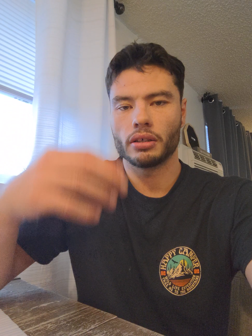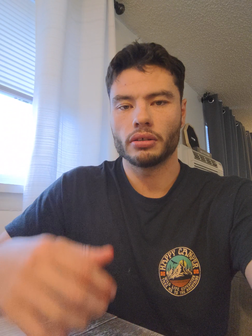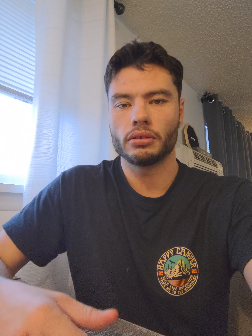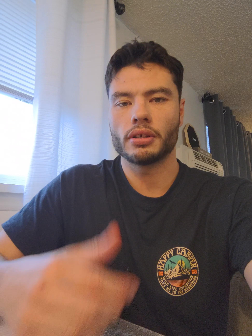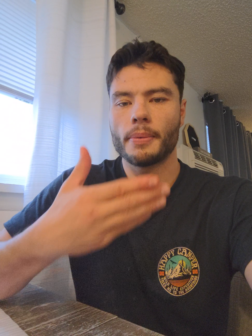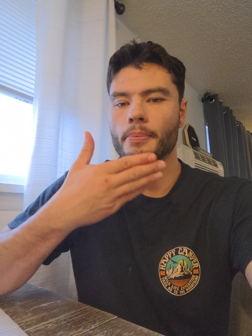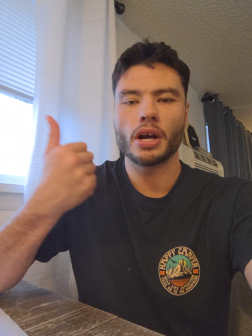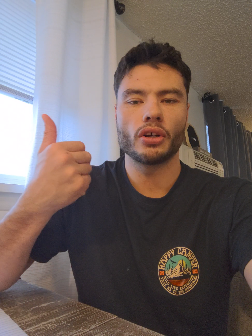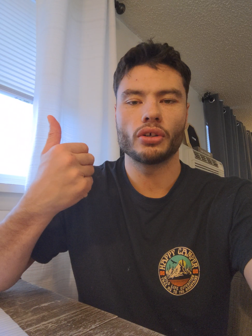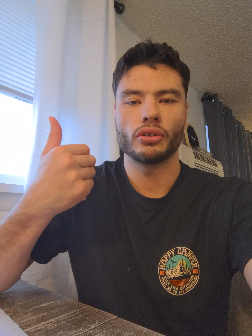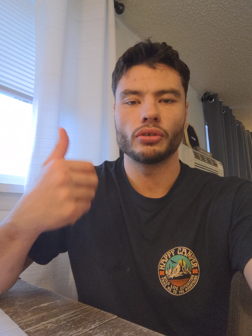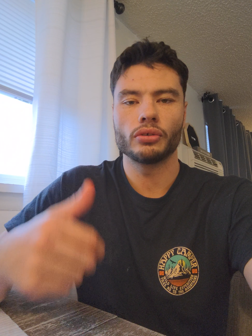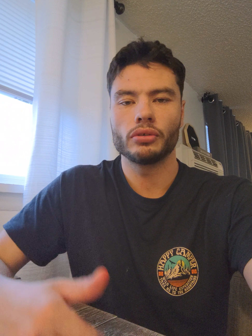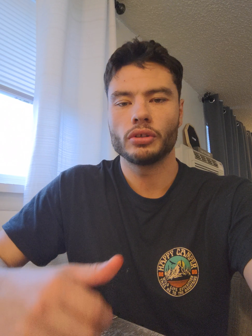better